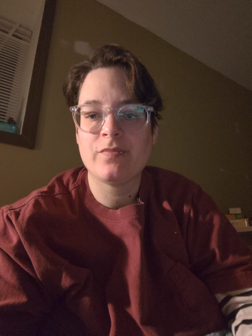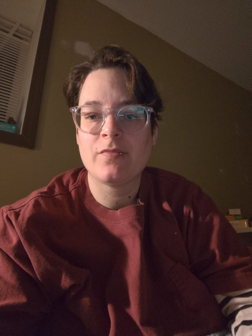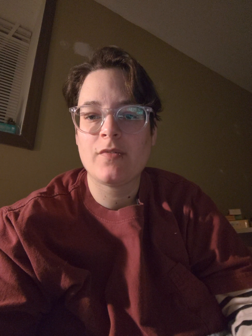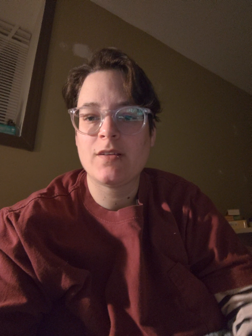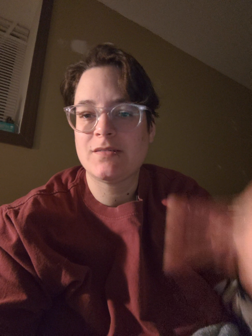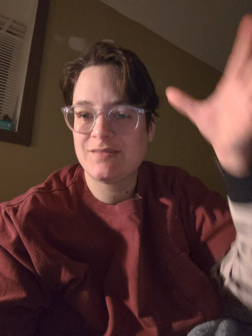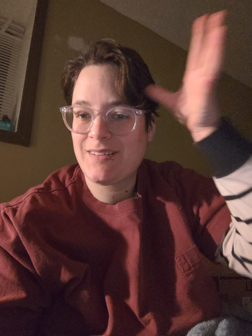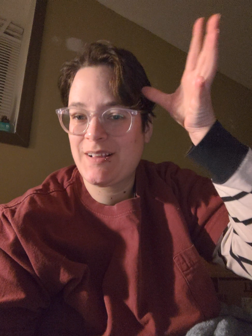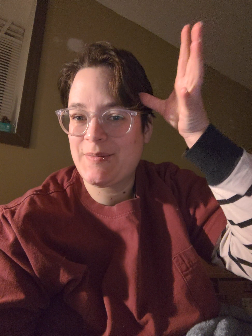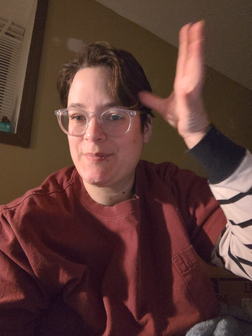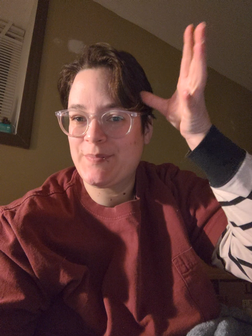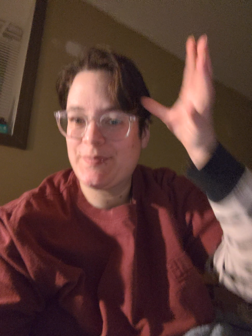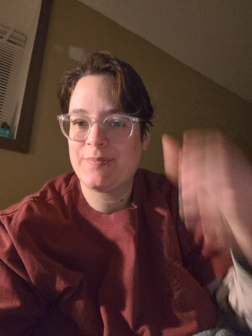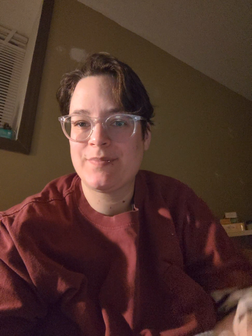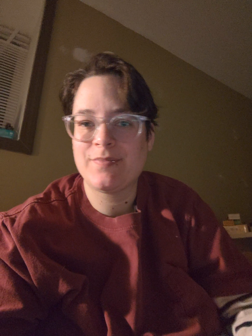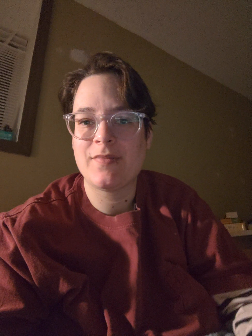dad